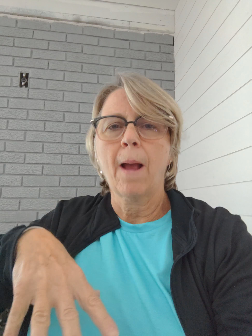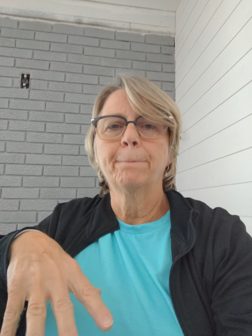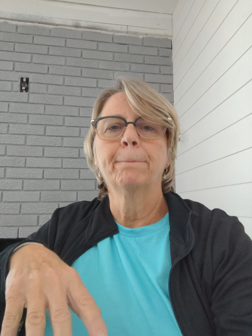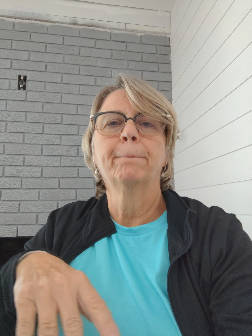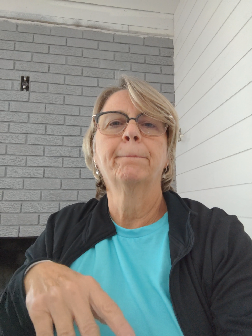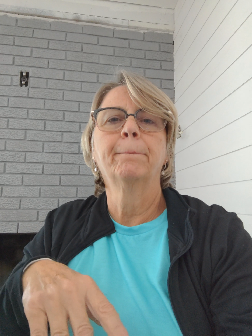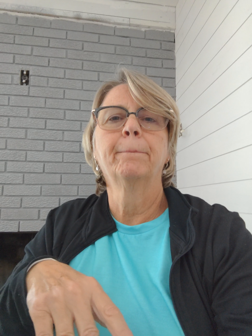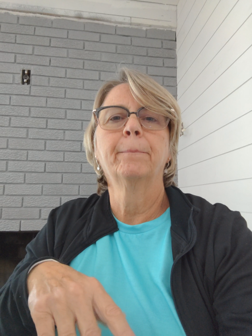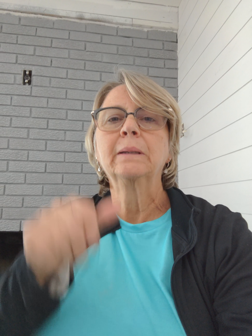drop